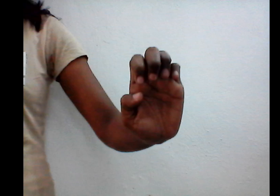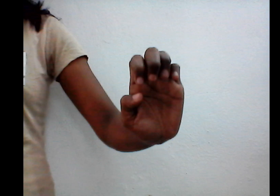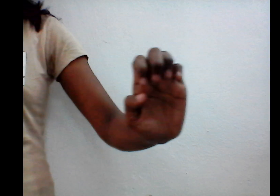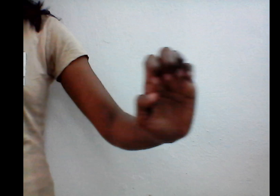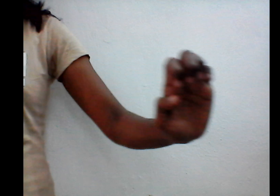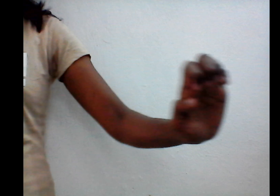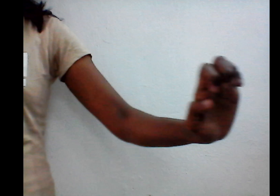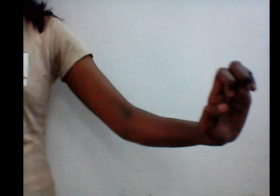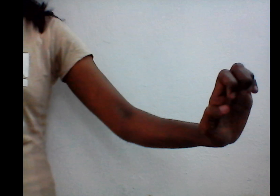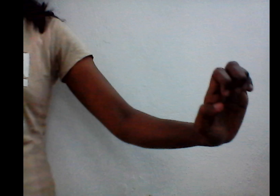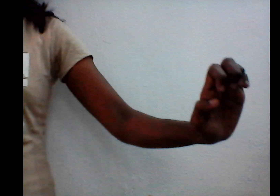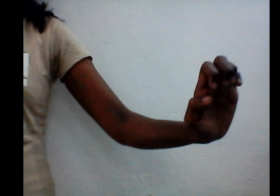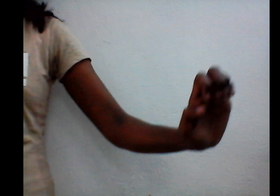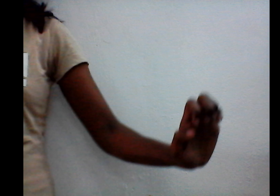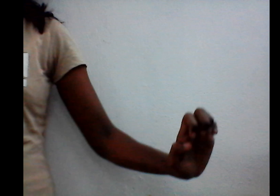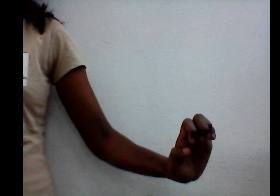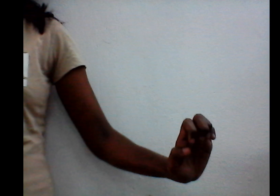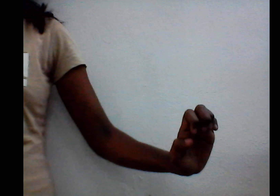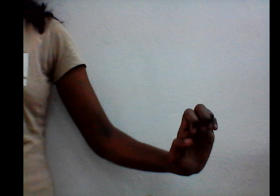ഈ